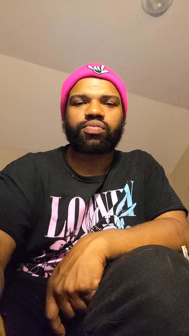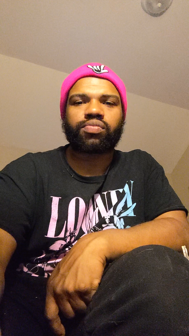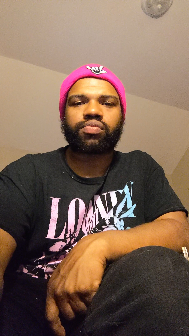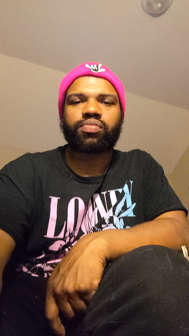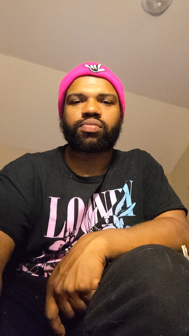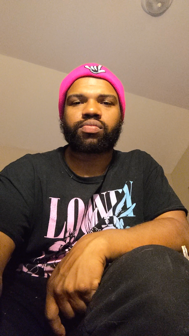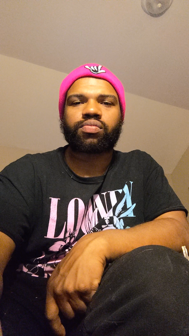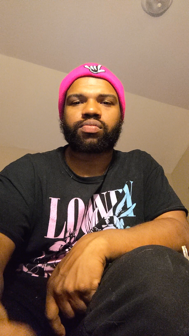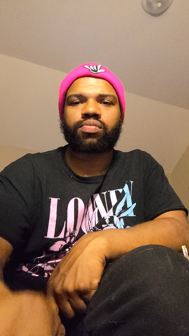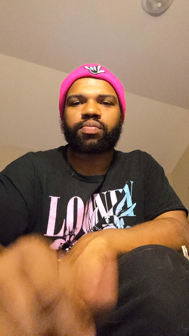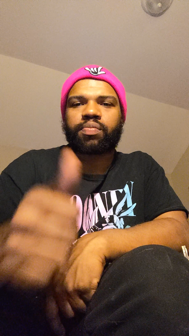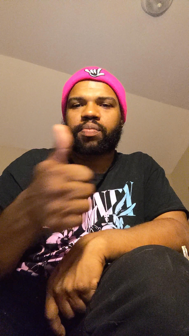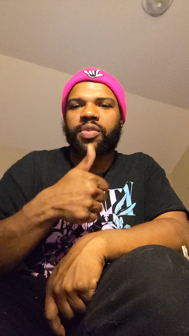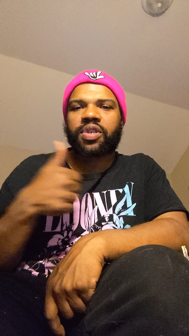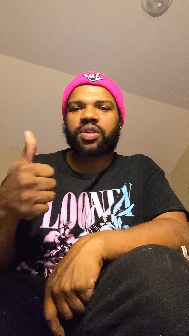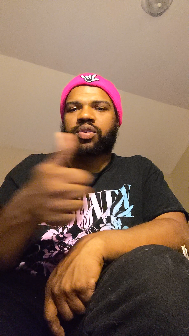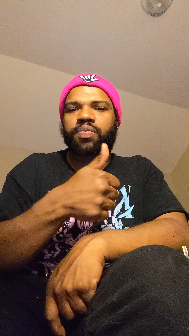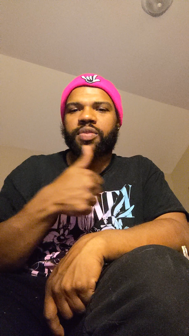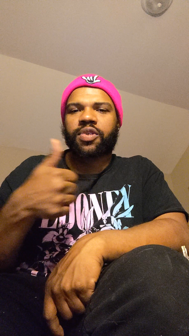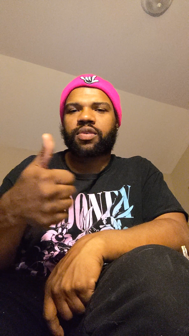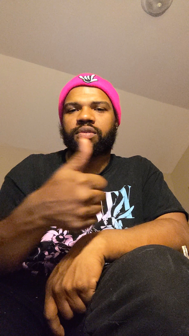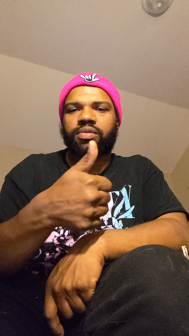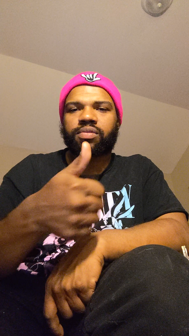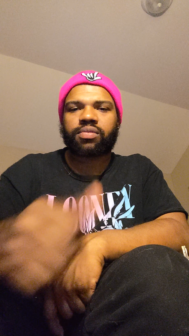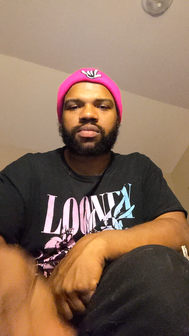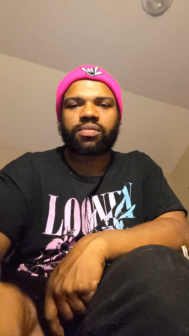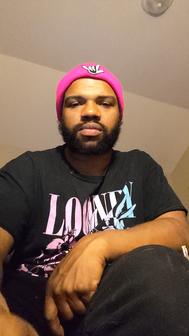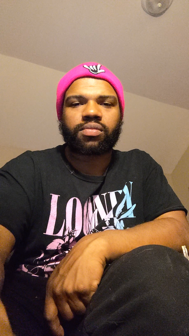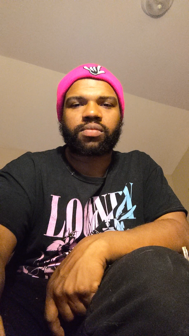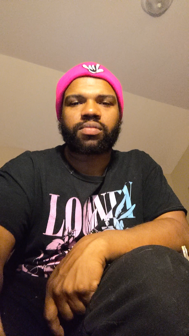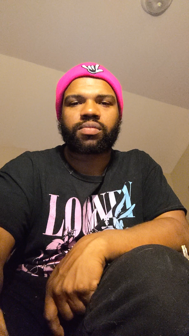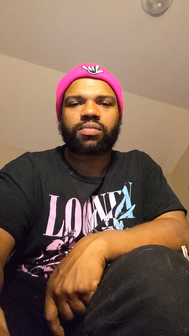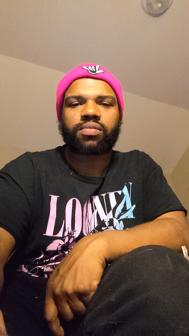basement